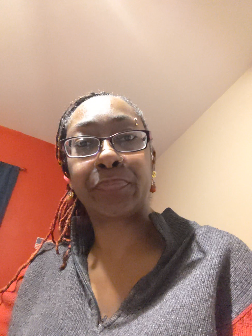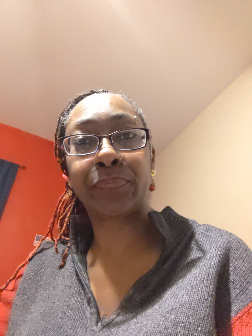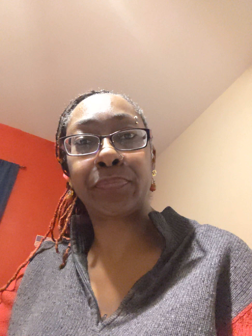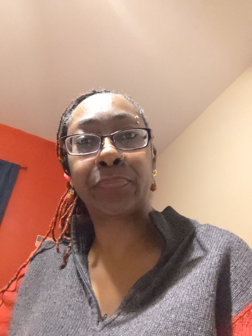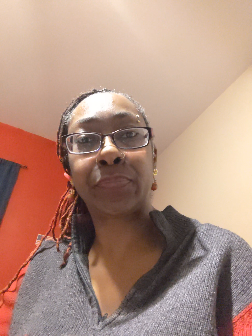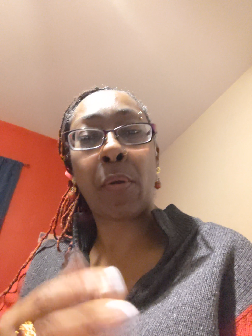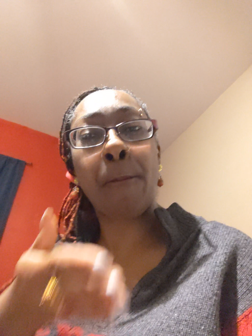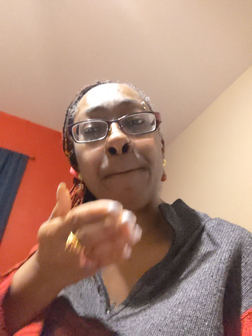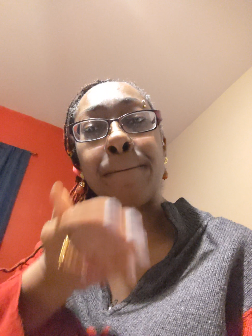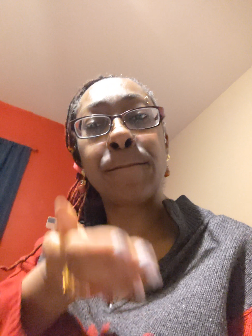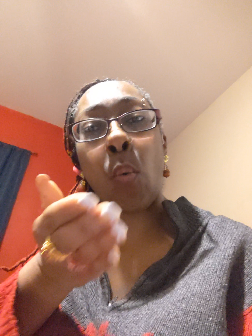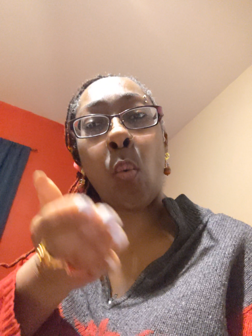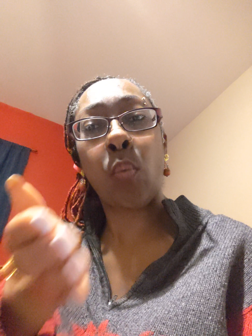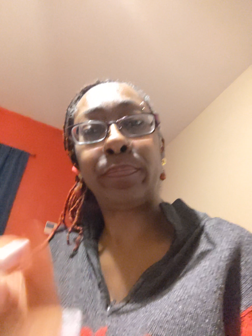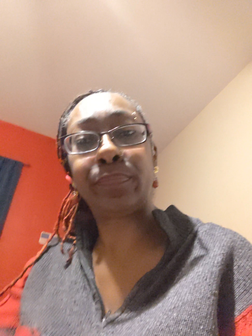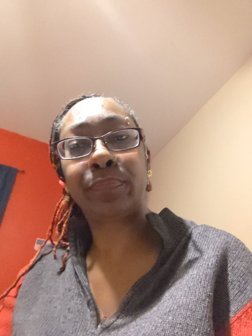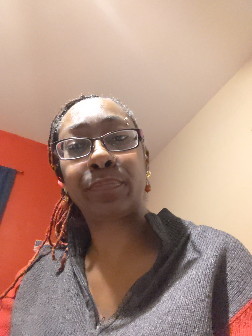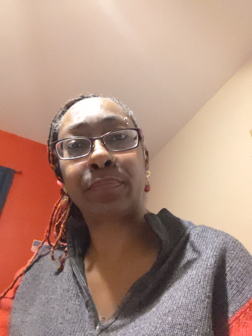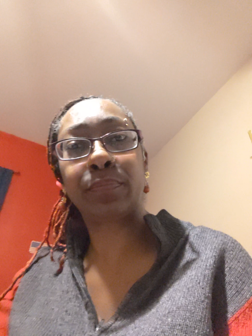boat